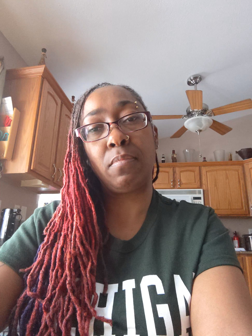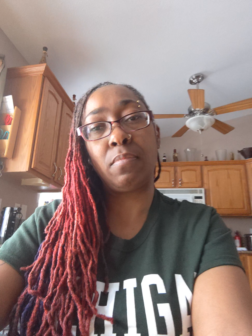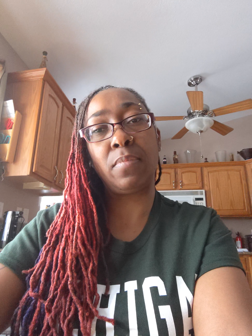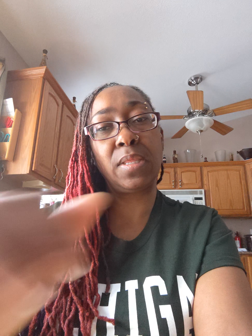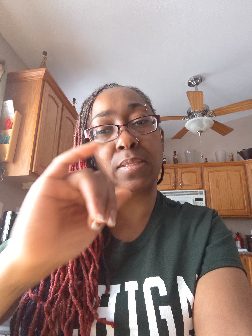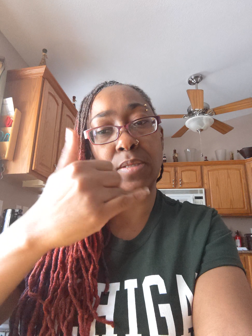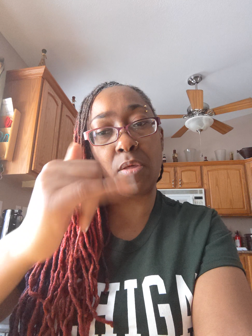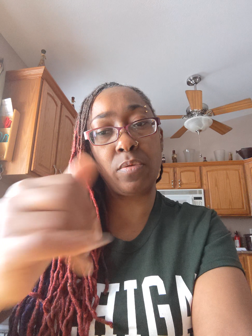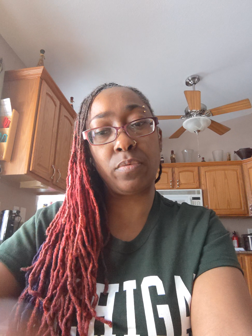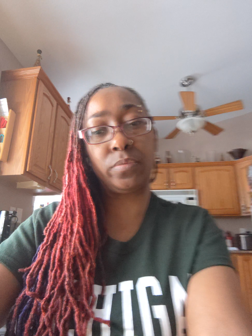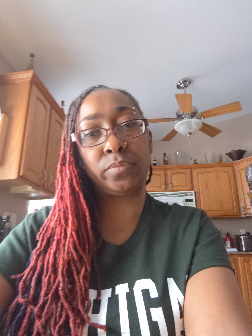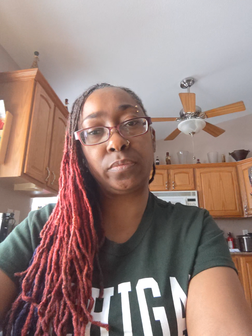yellow